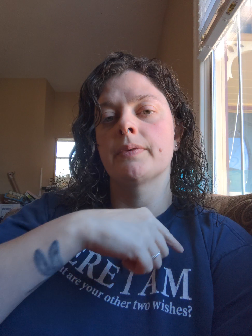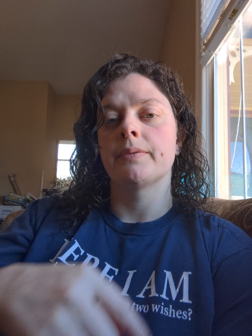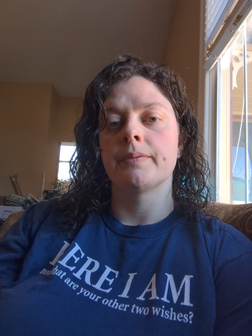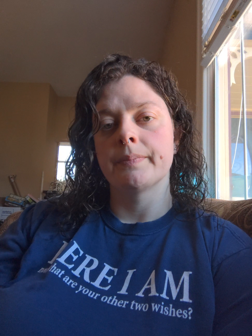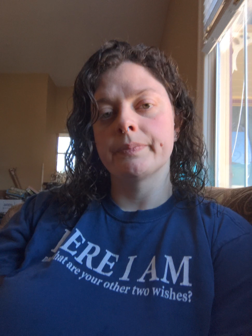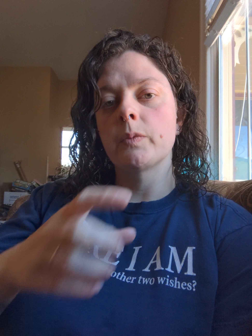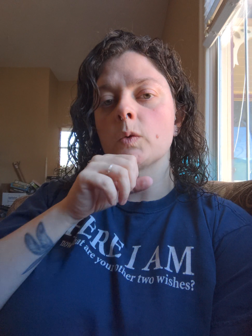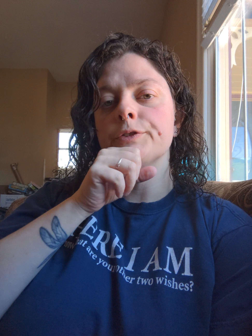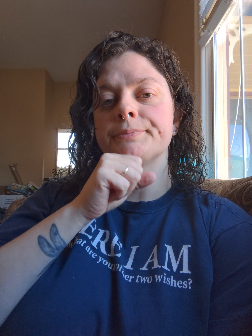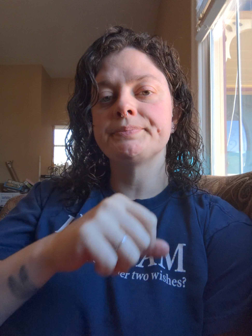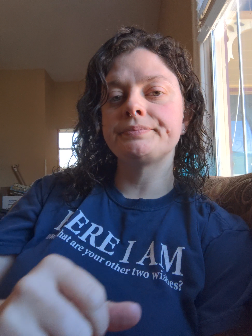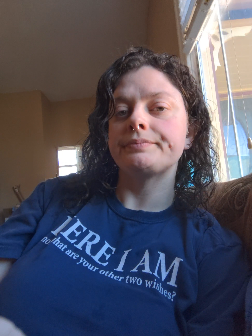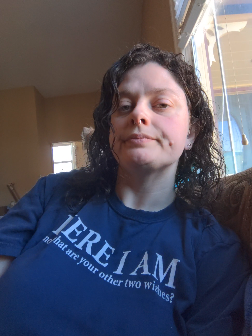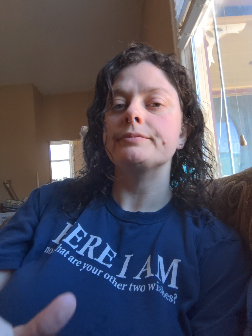orange